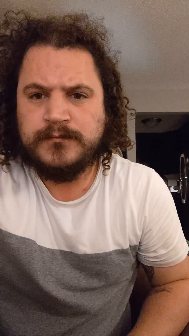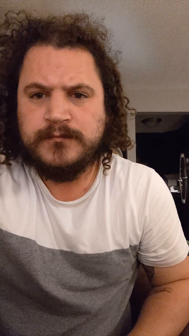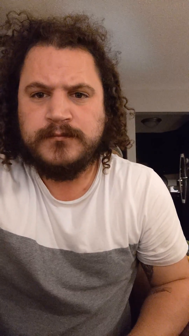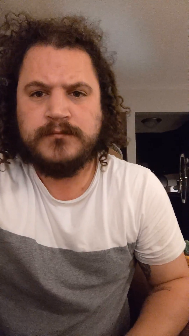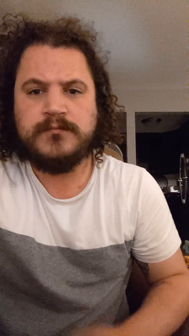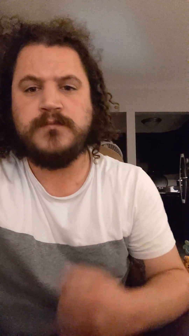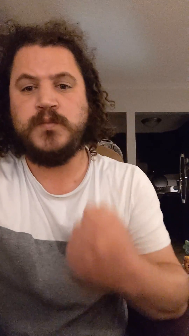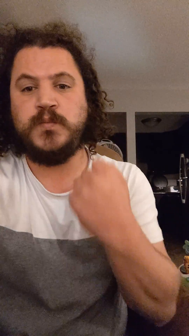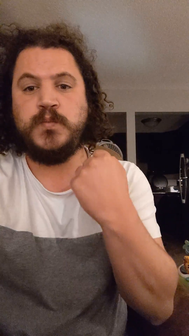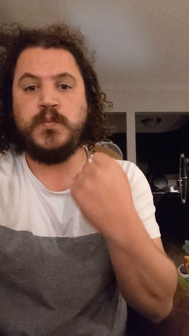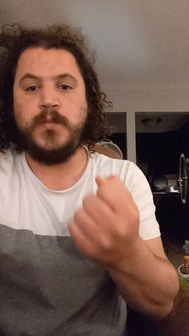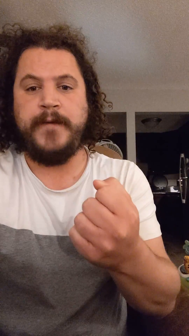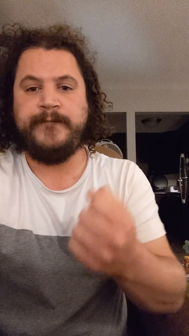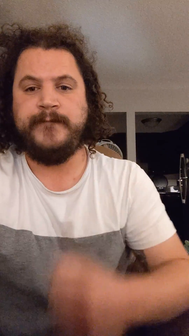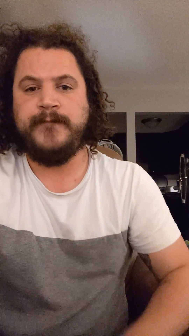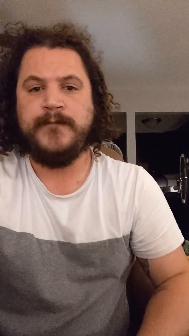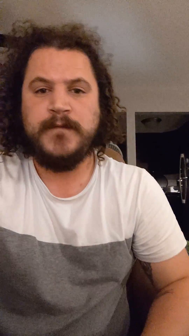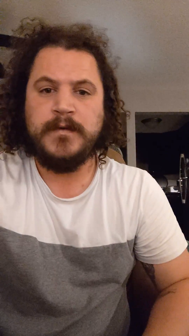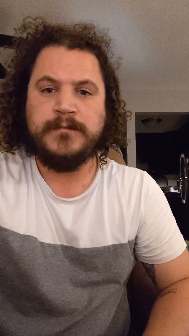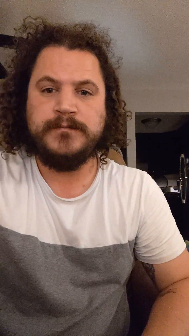drive